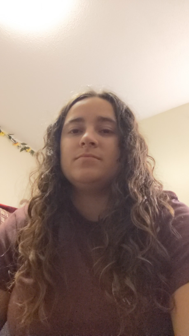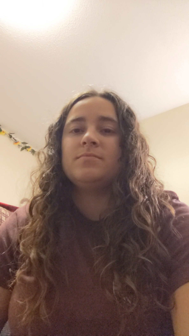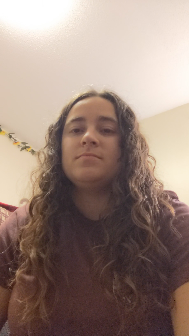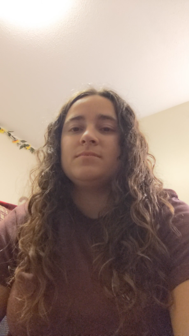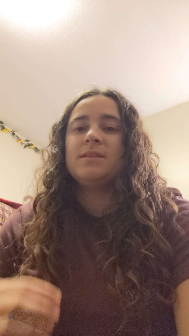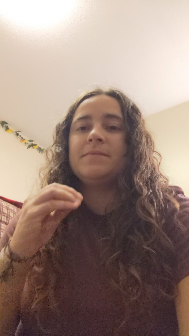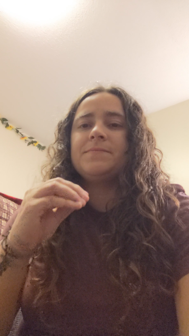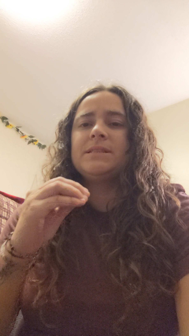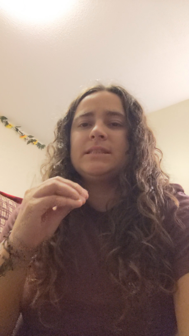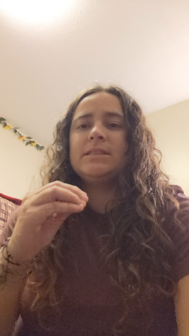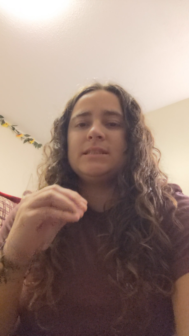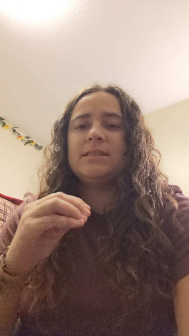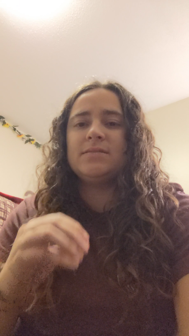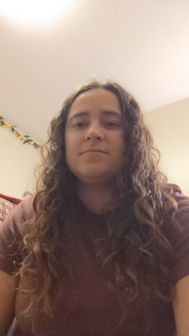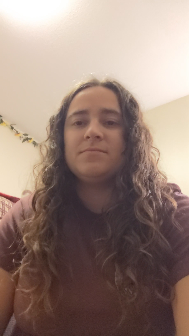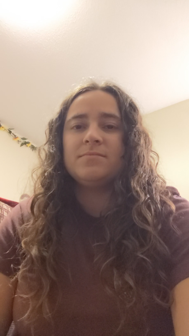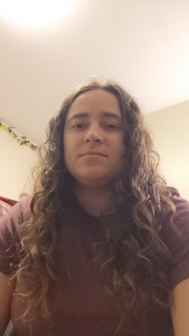fix